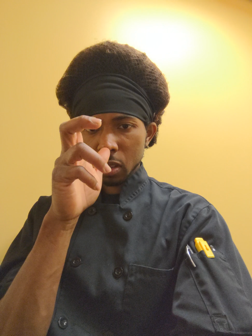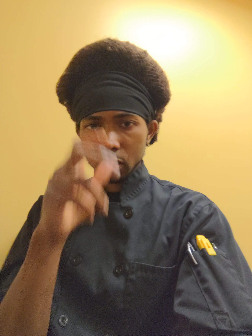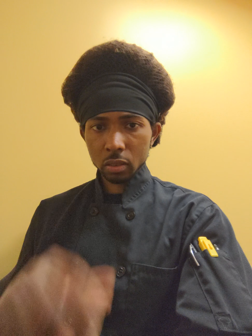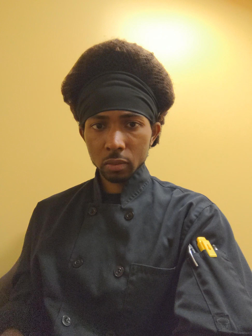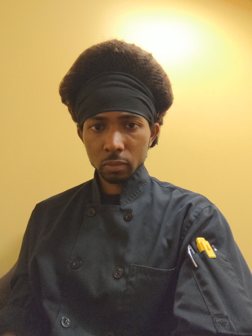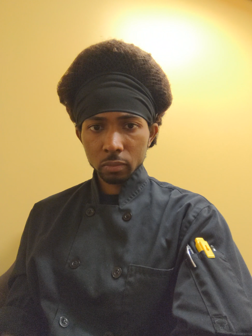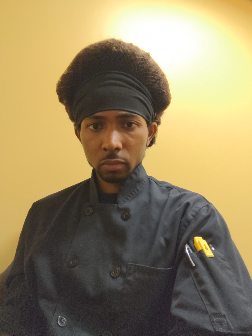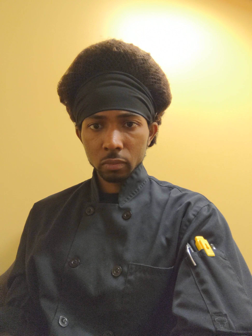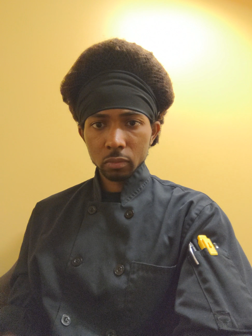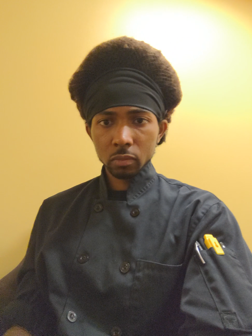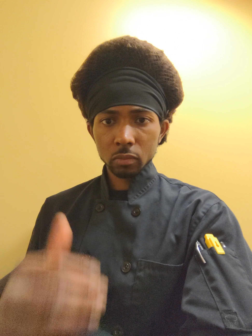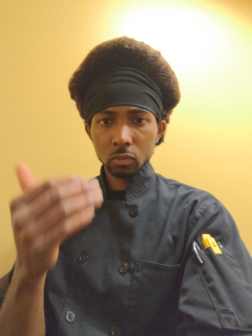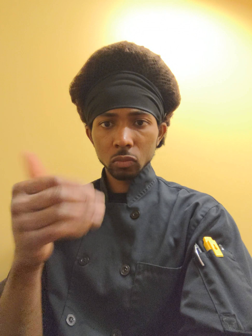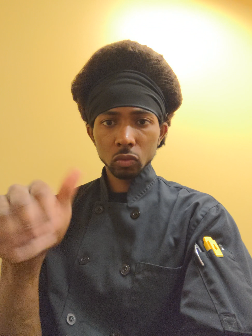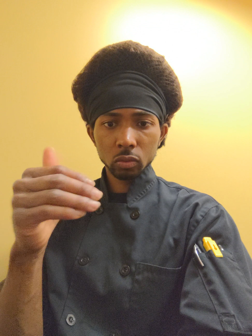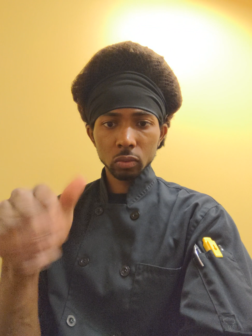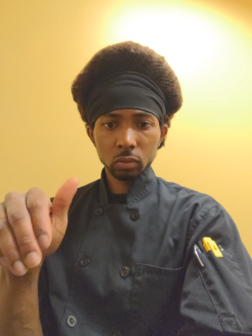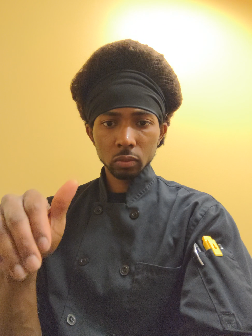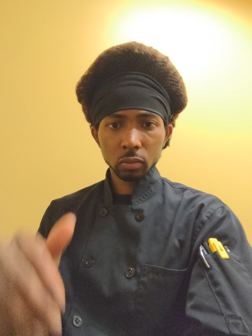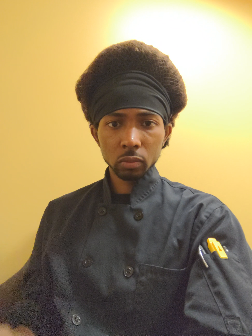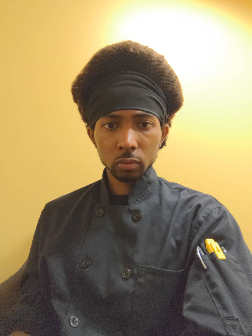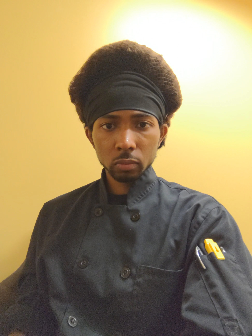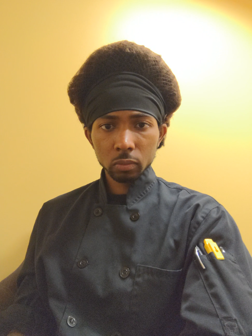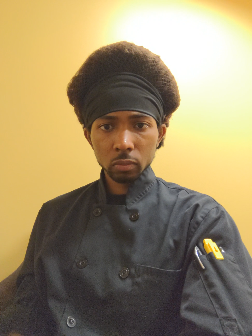shorts